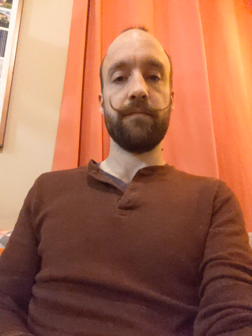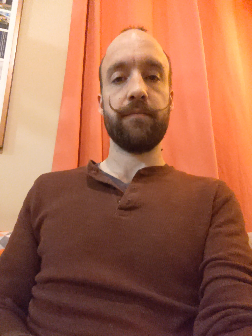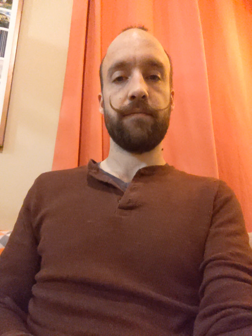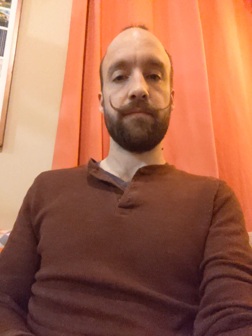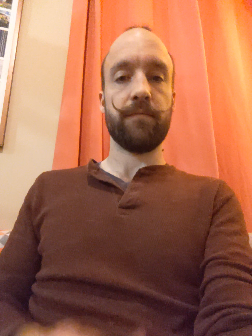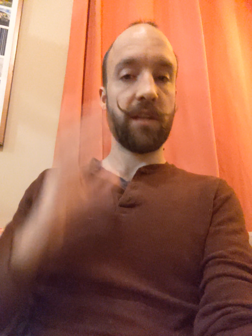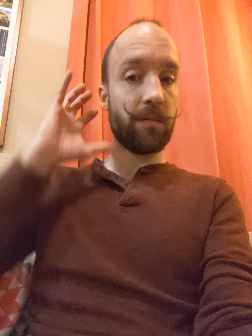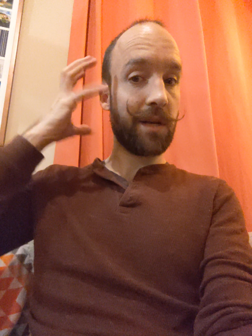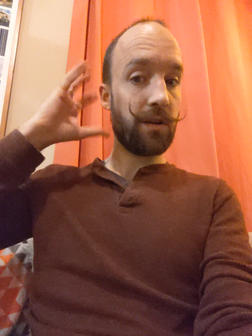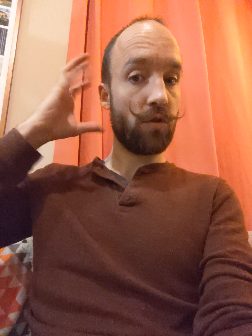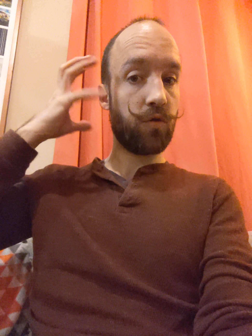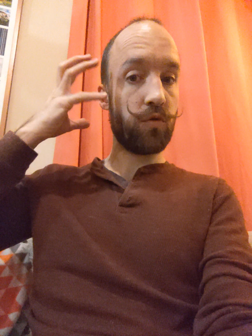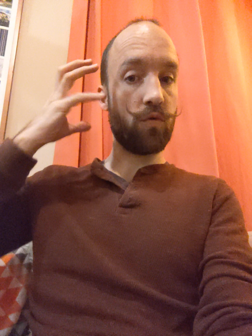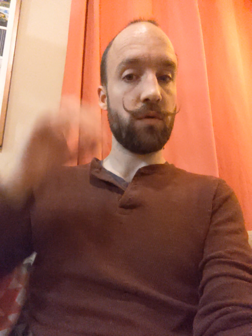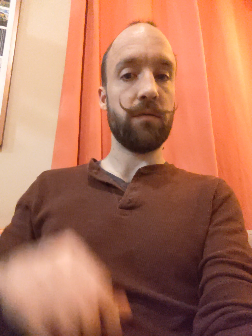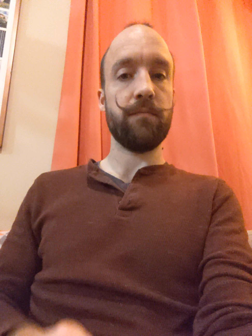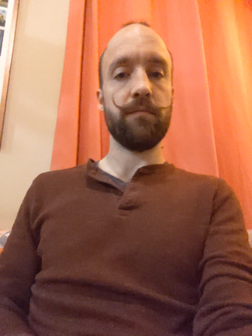radio